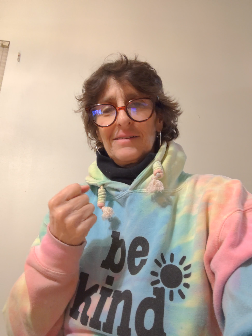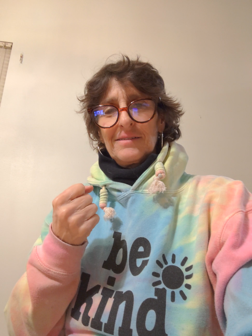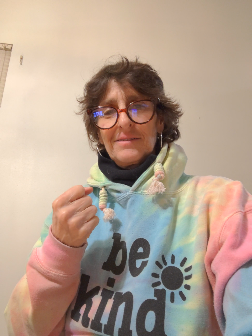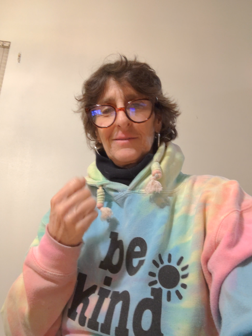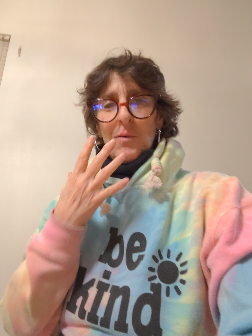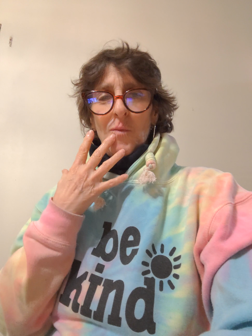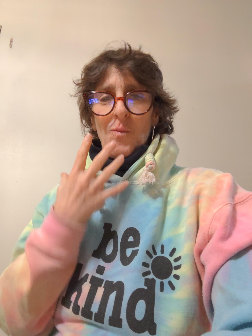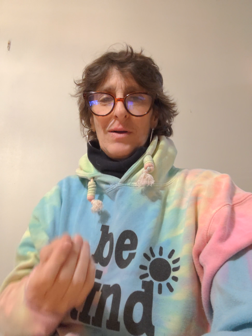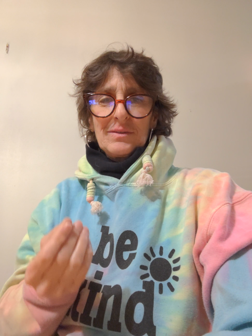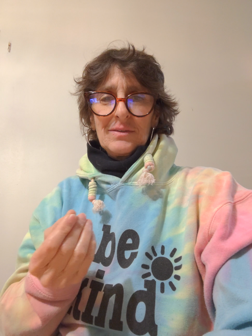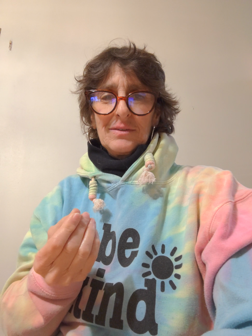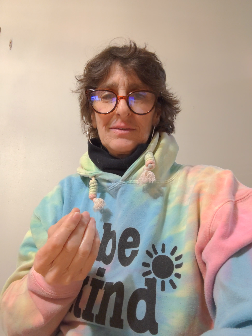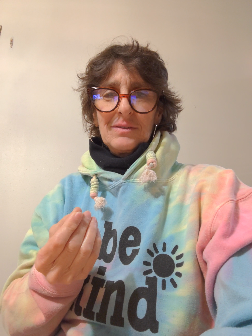wet